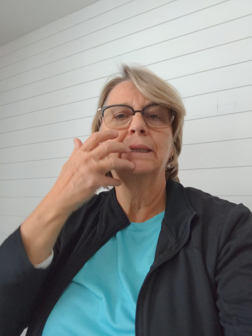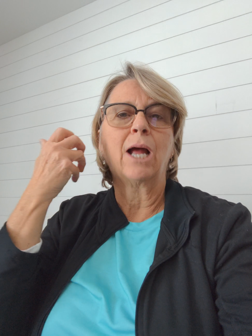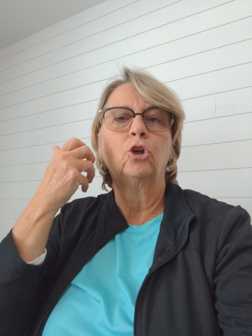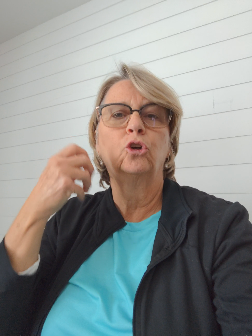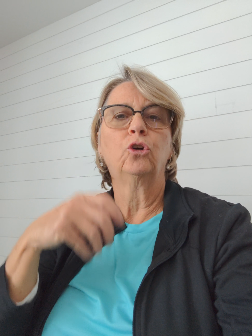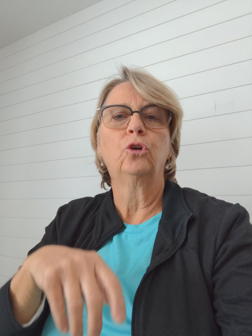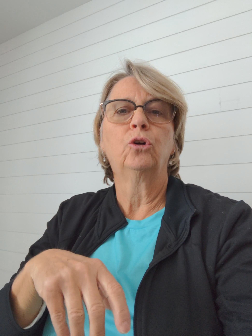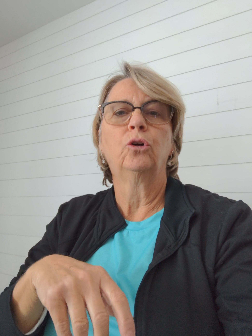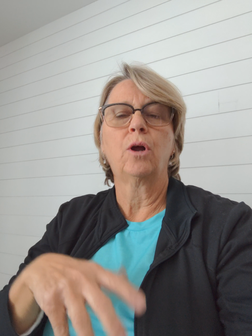tiger